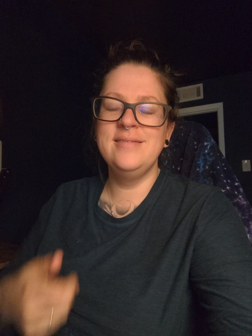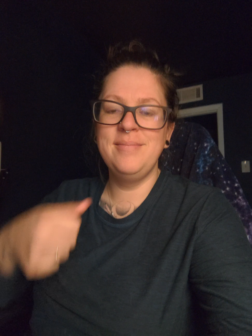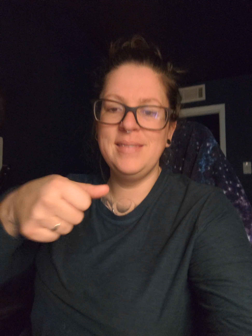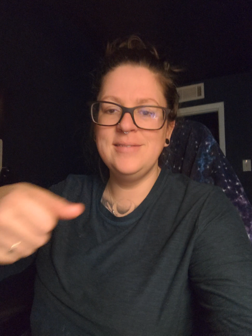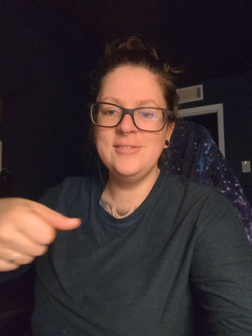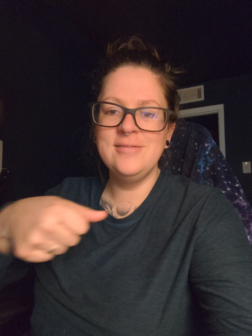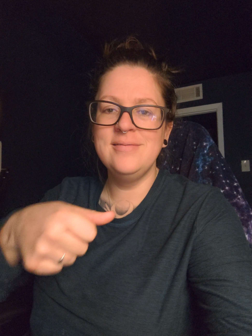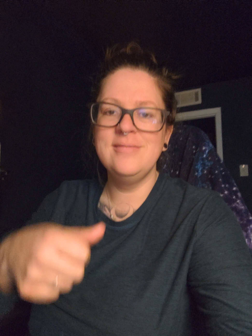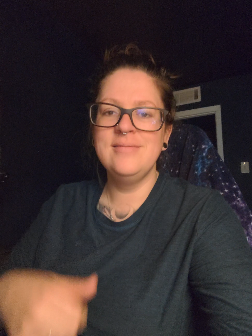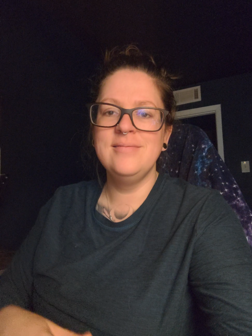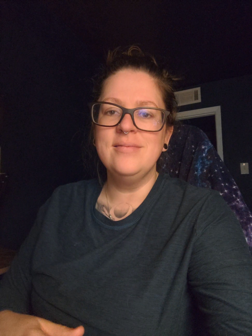puzzle